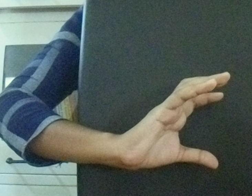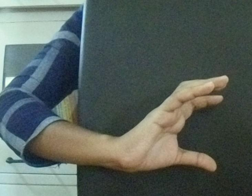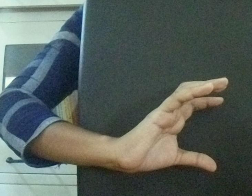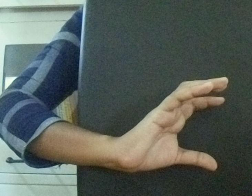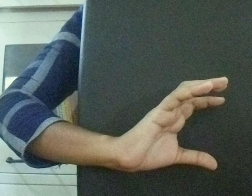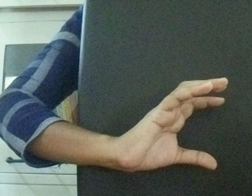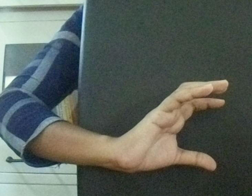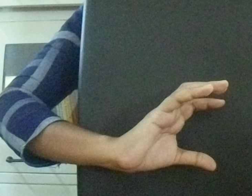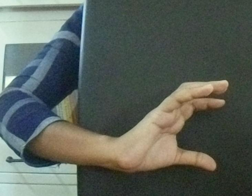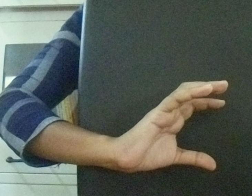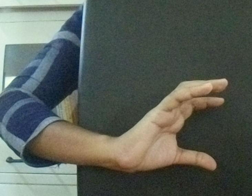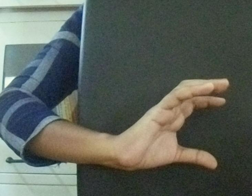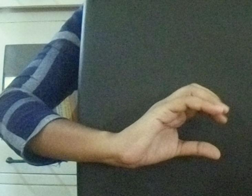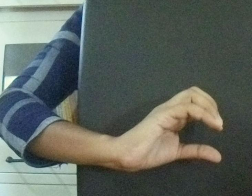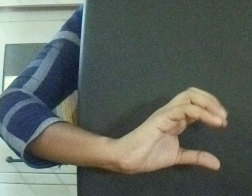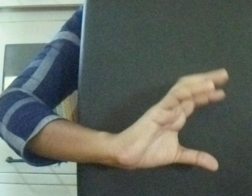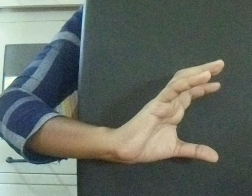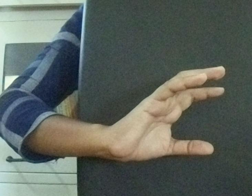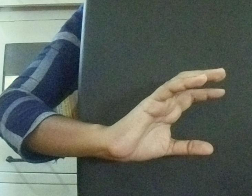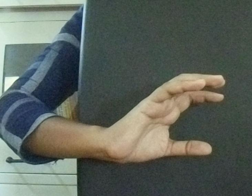pain